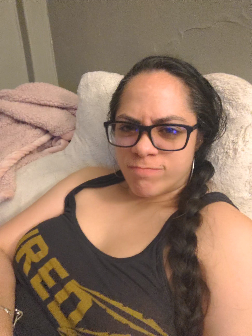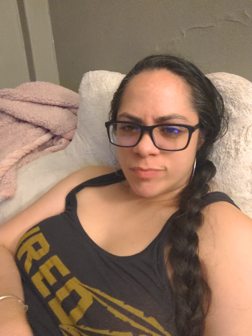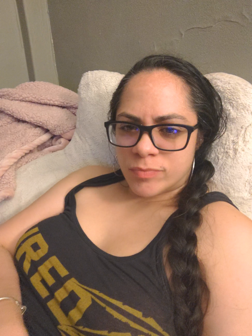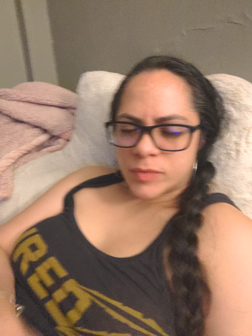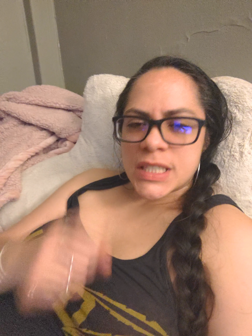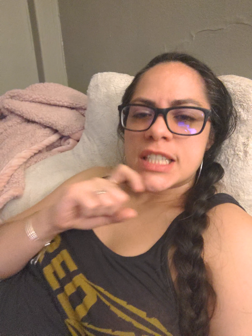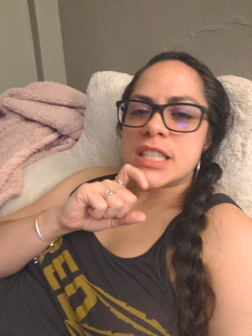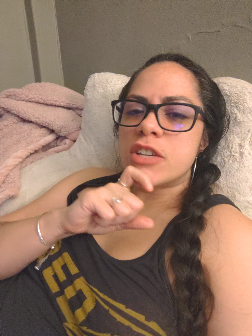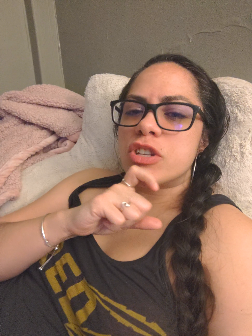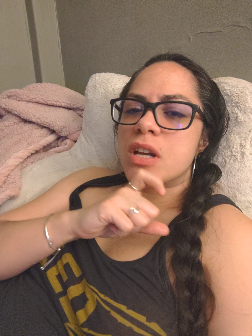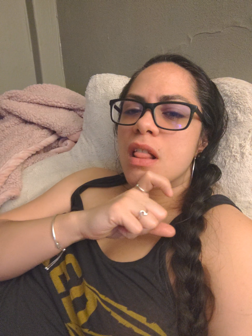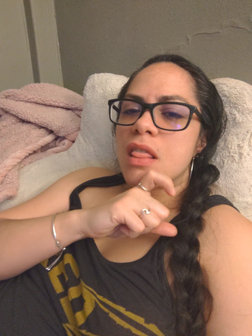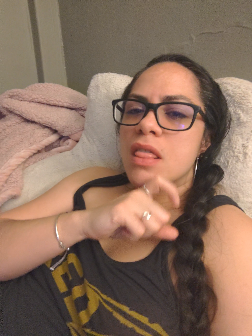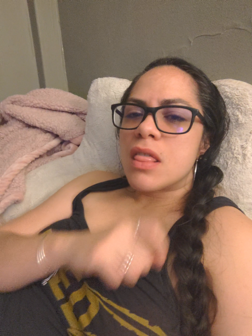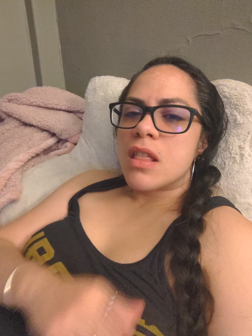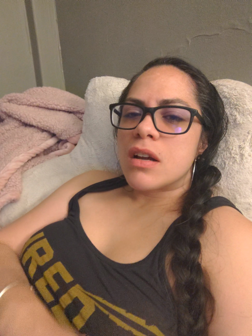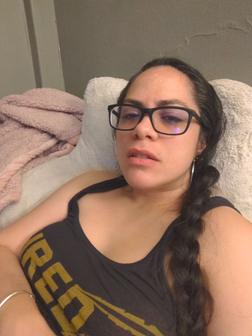cereal